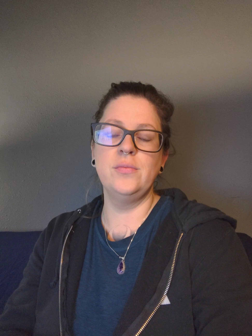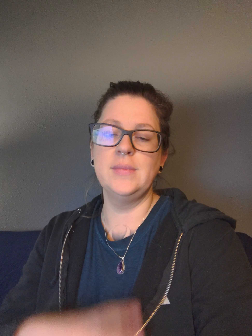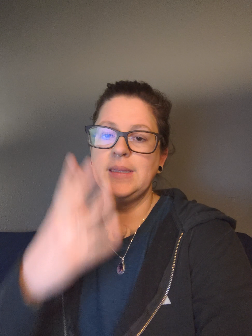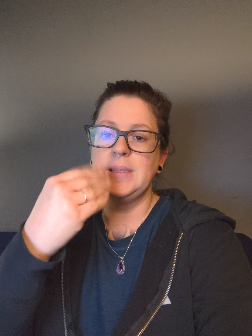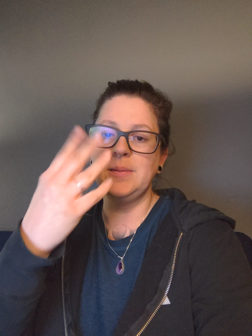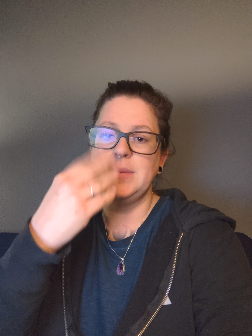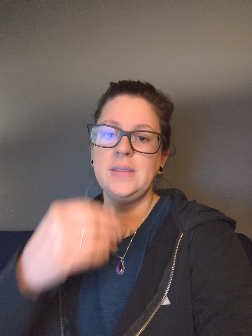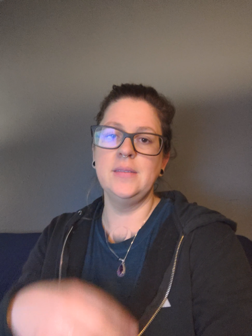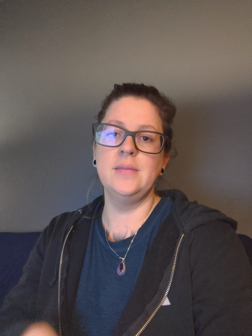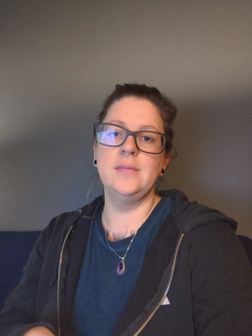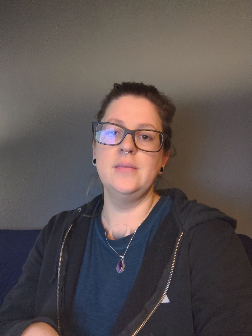sleepy